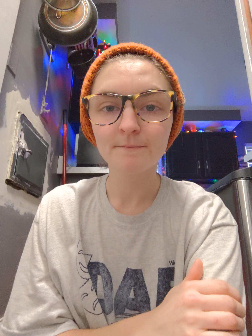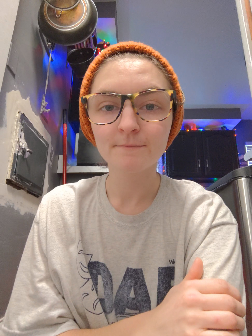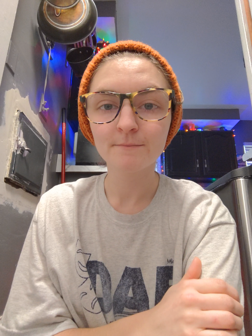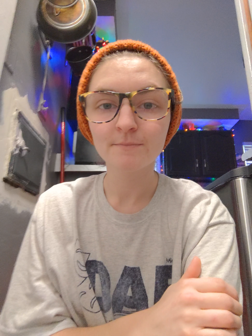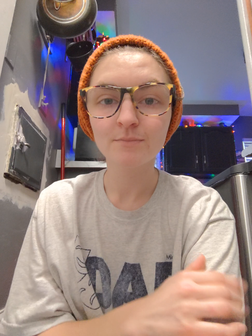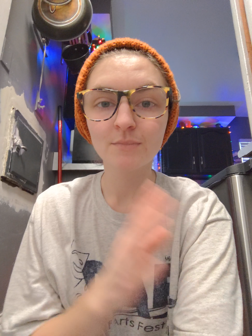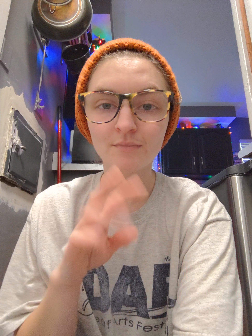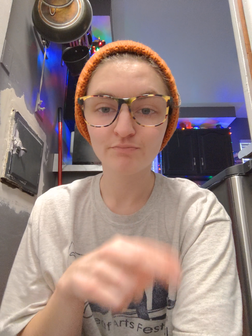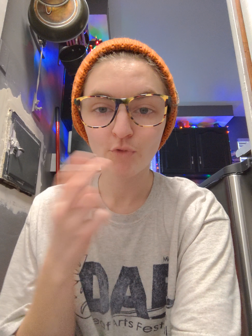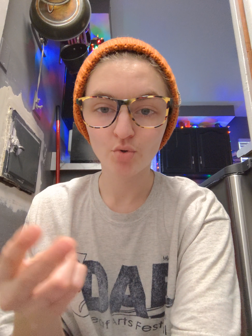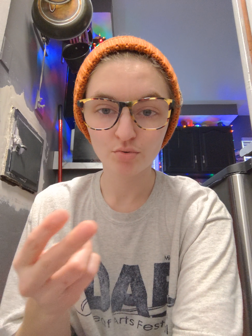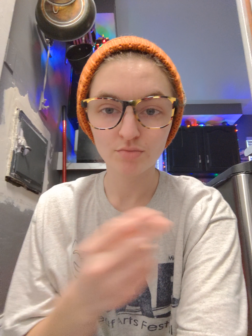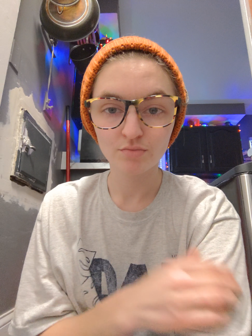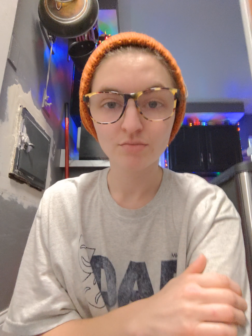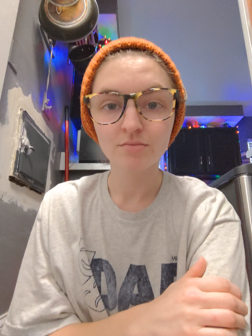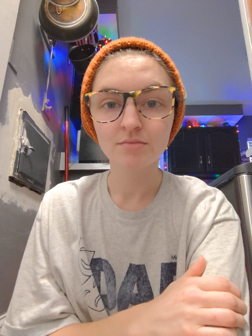fall